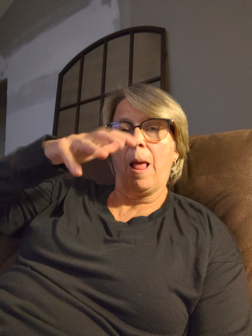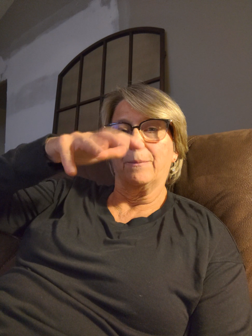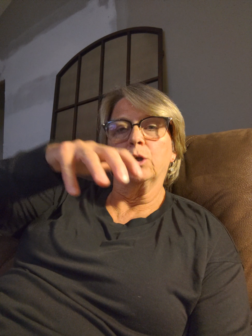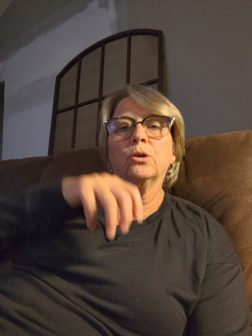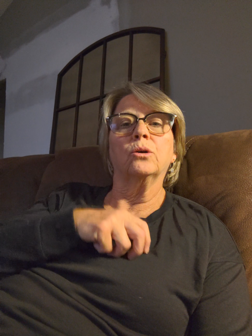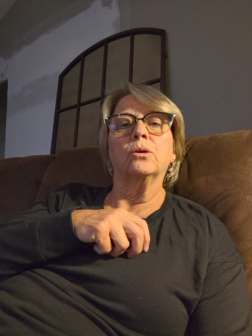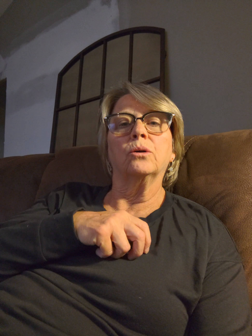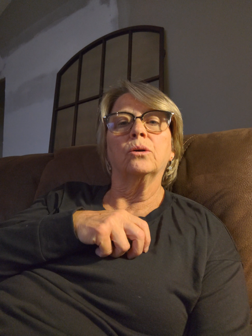helicopter